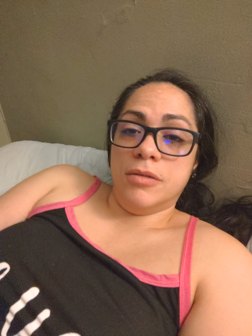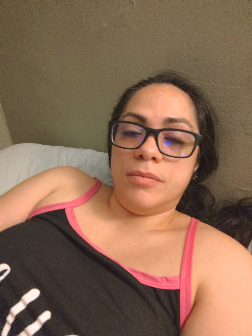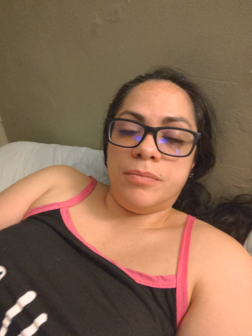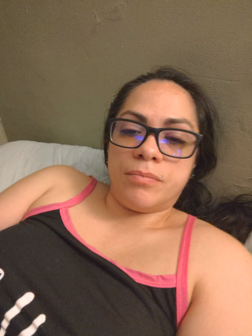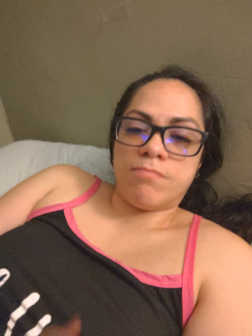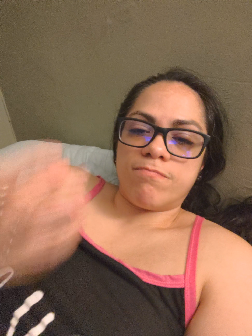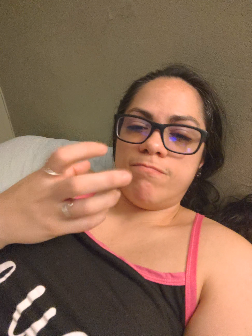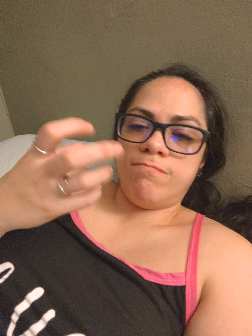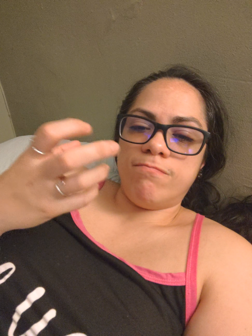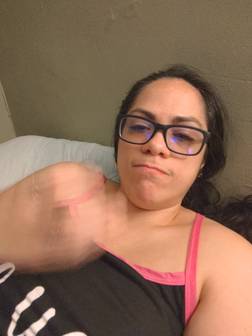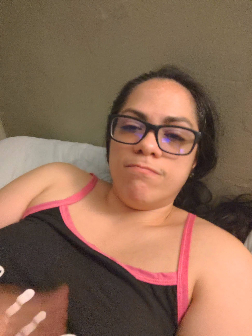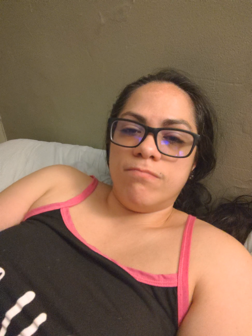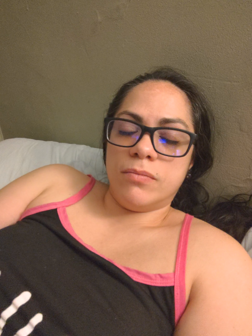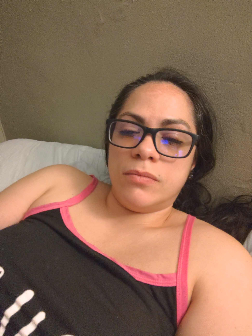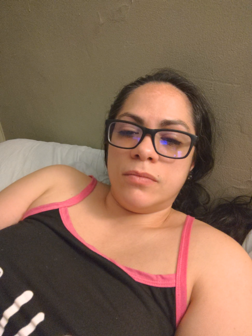yucky